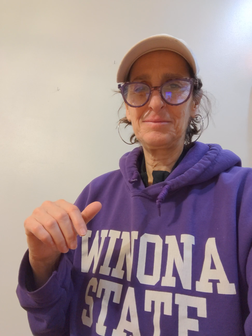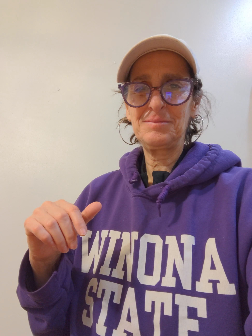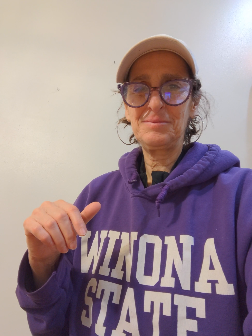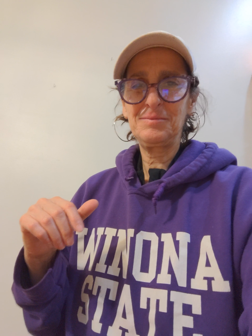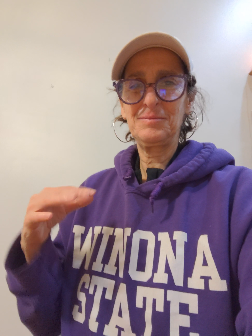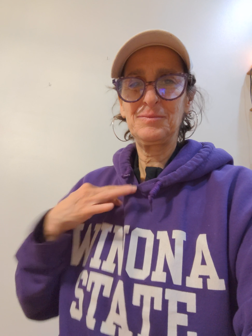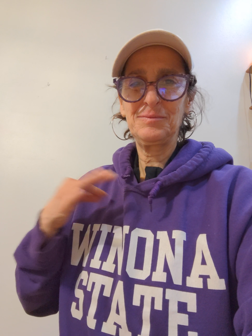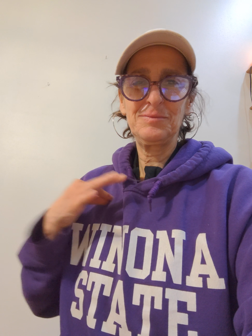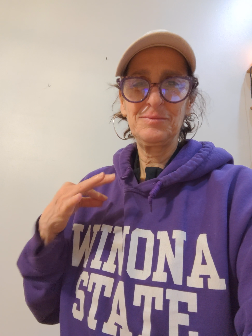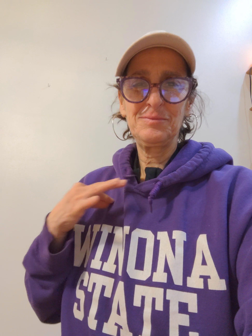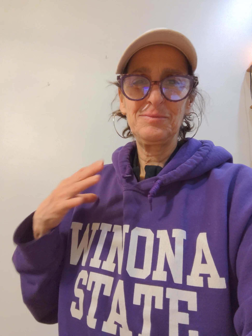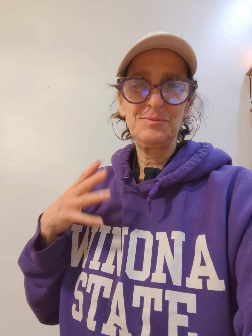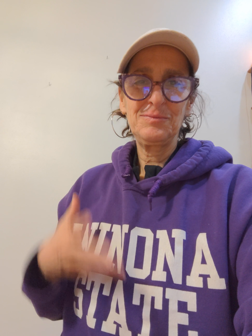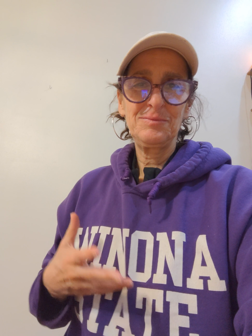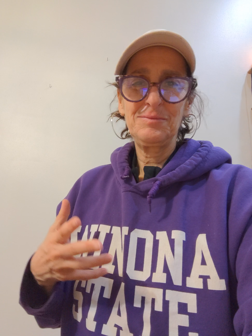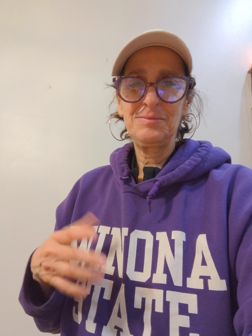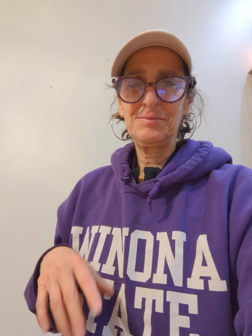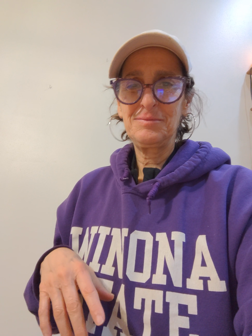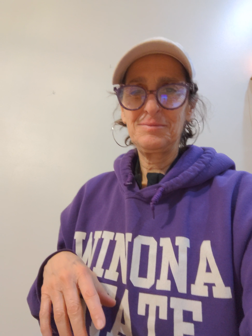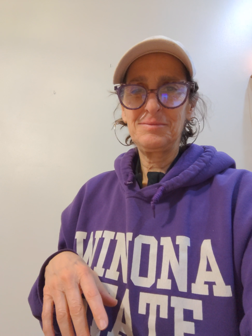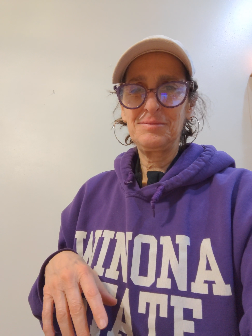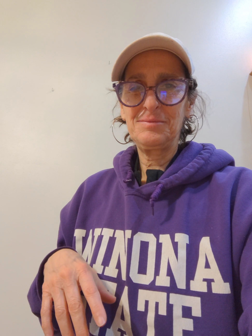shirt